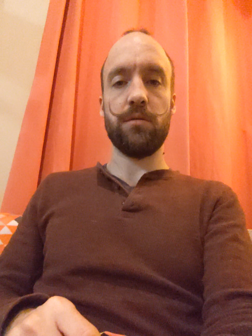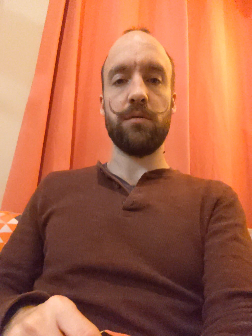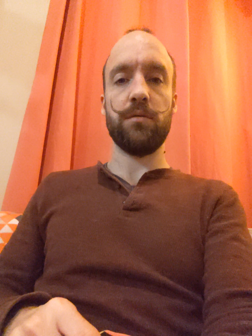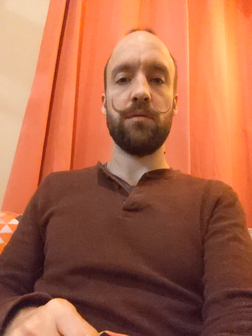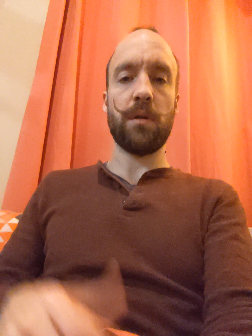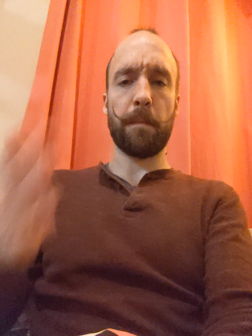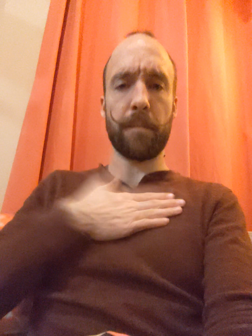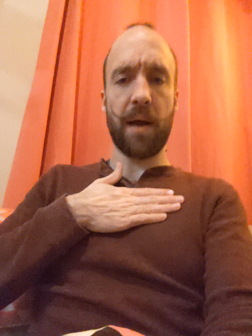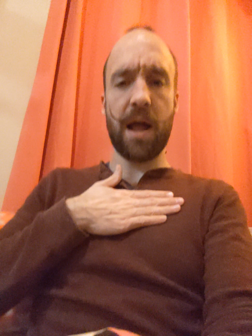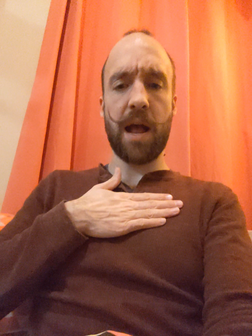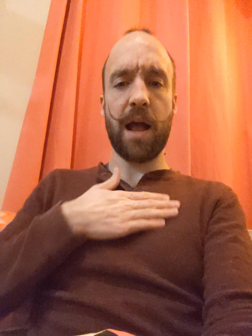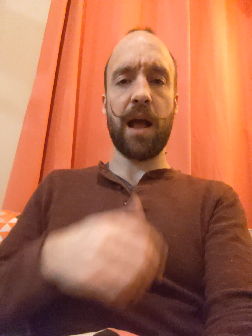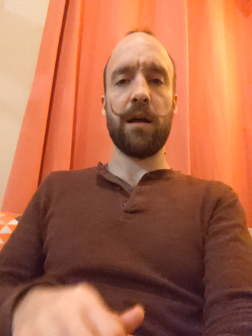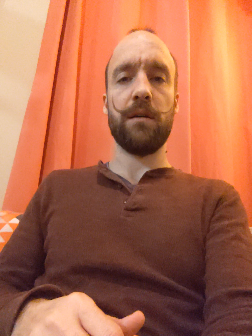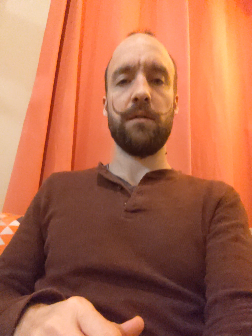my